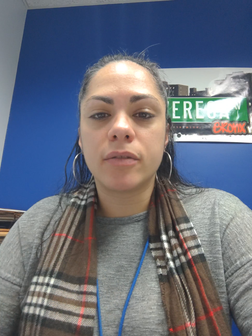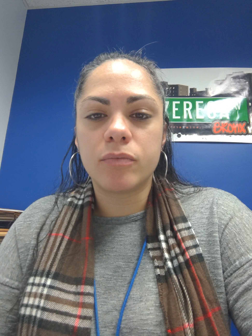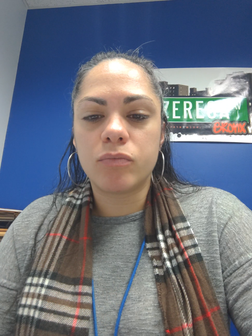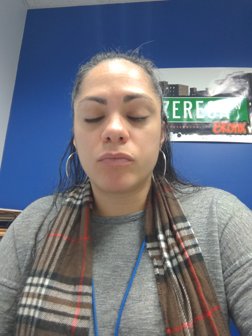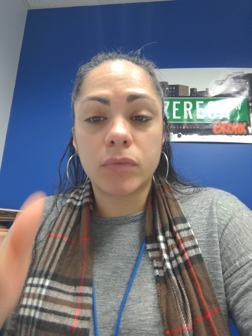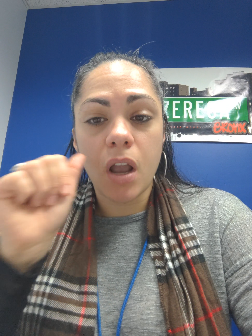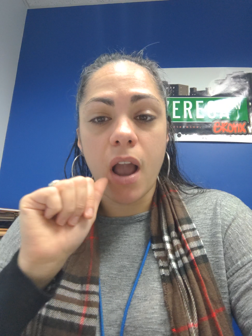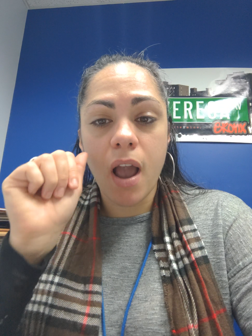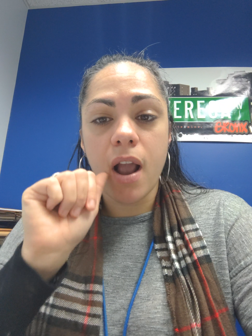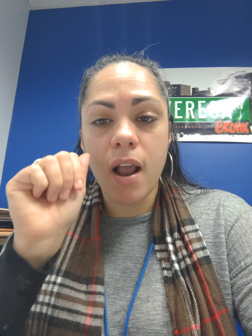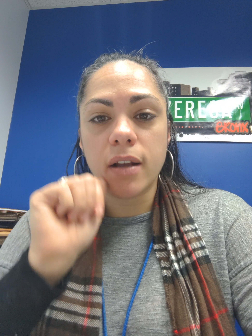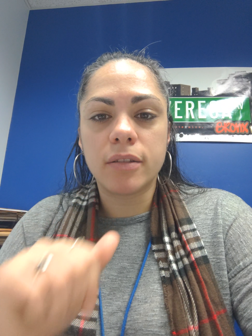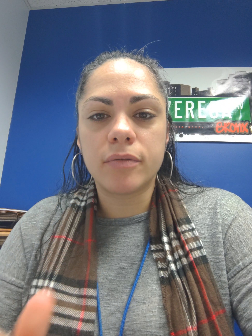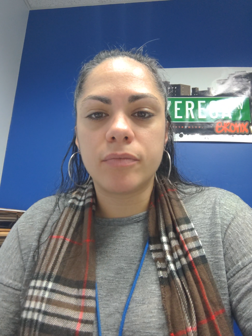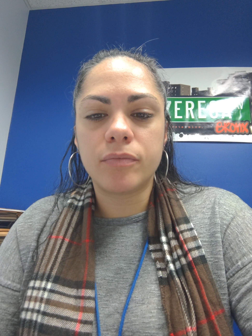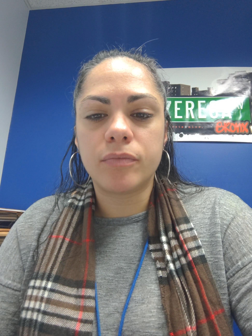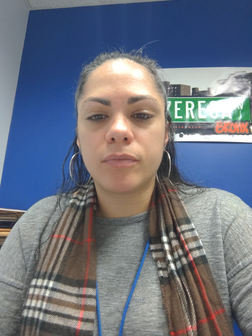aunt